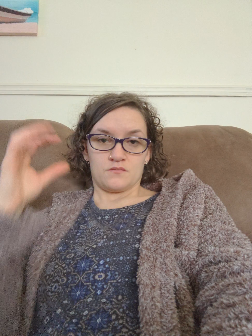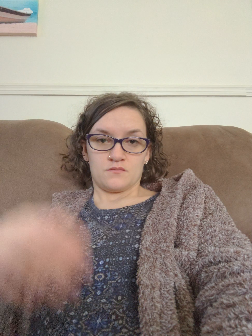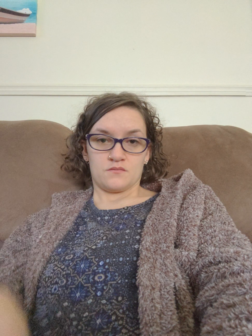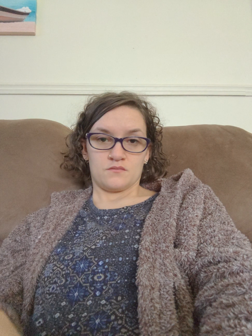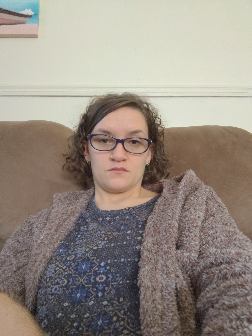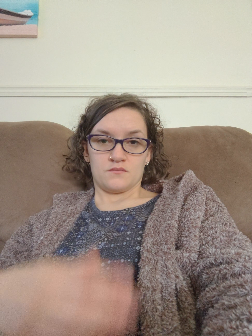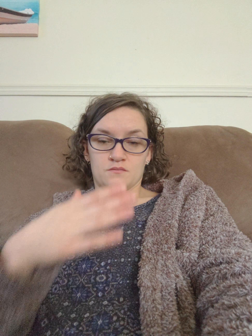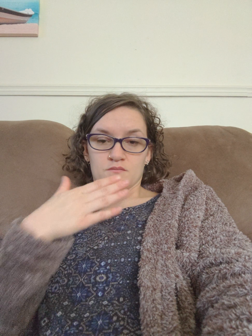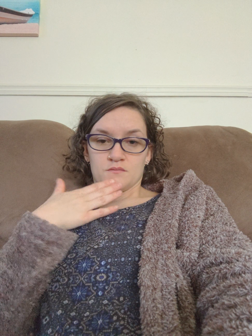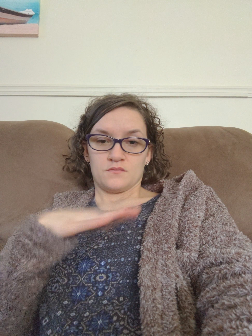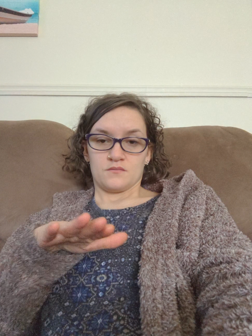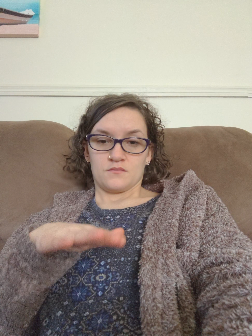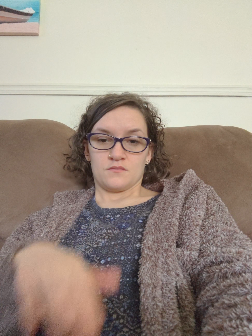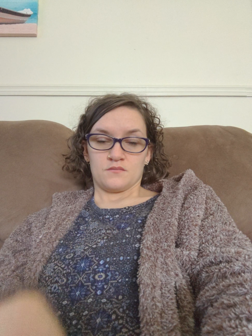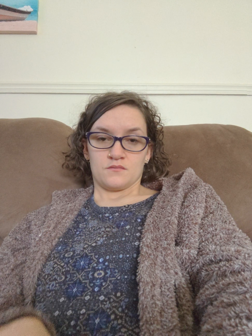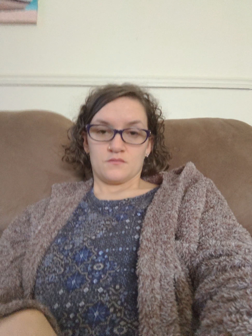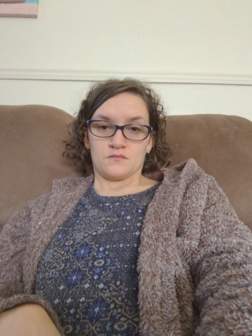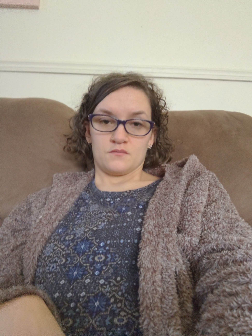bad